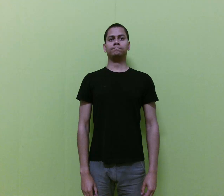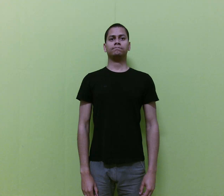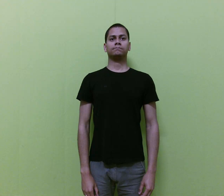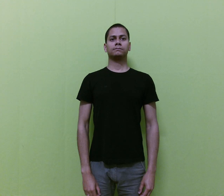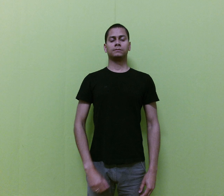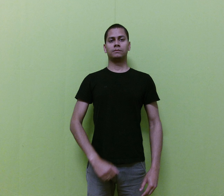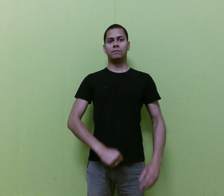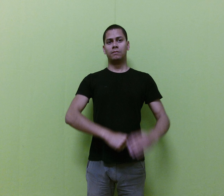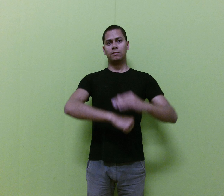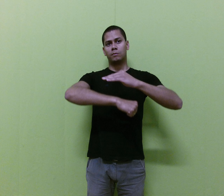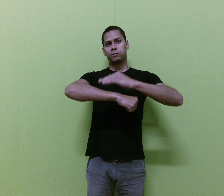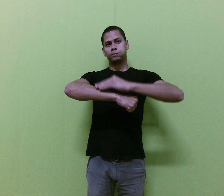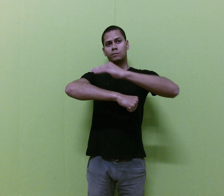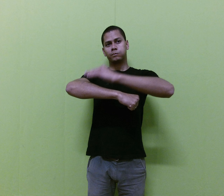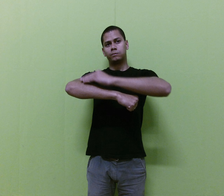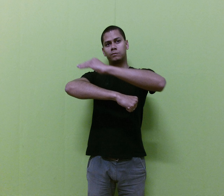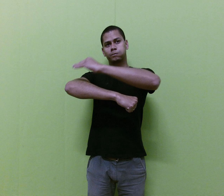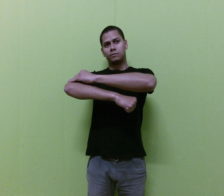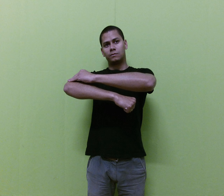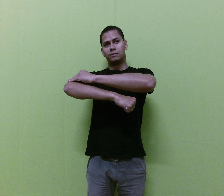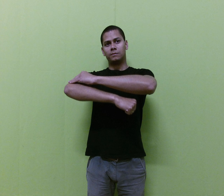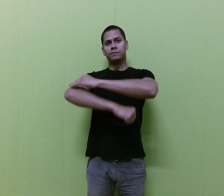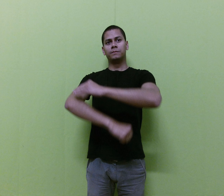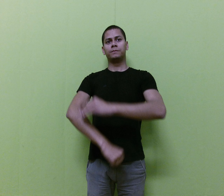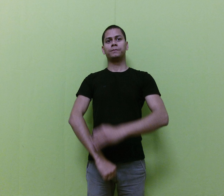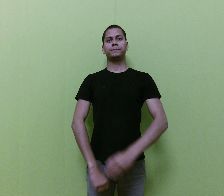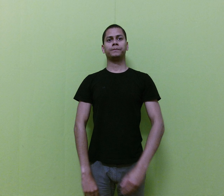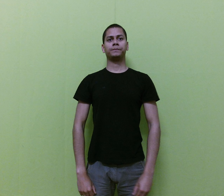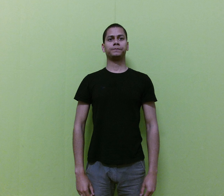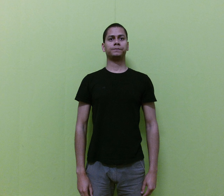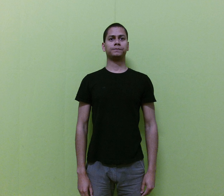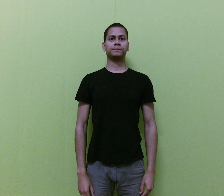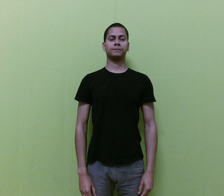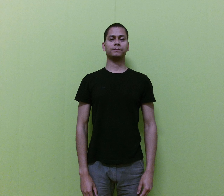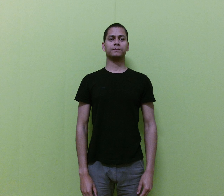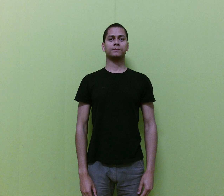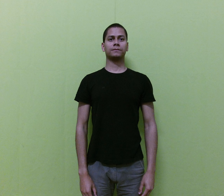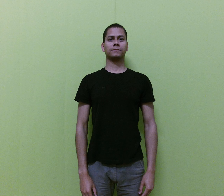sapo